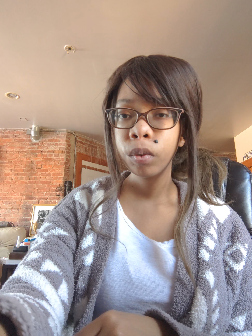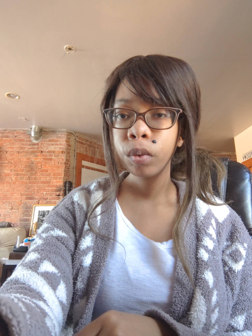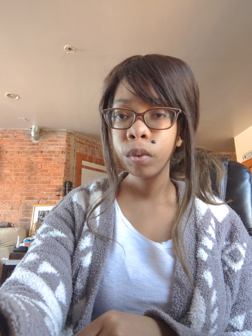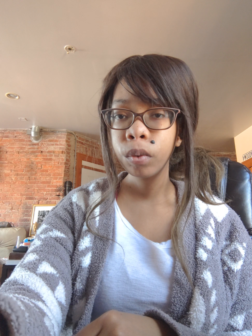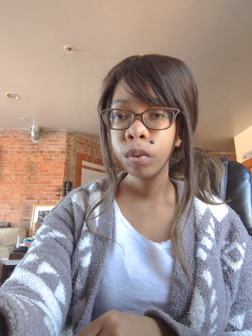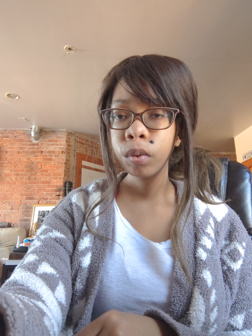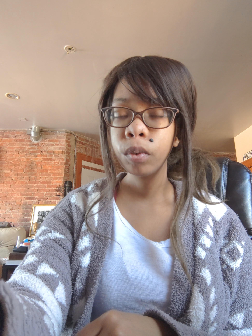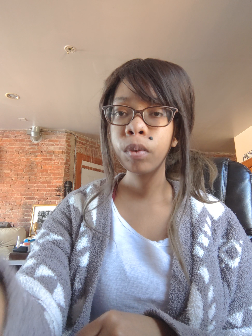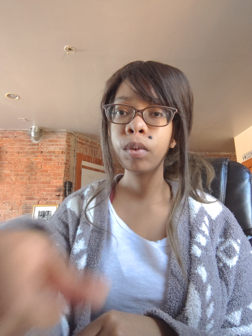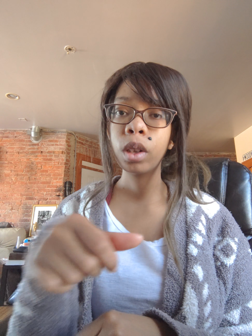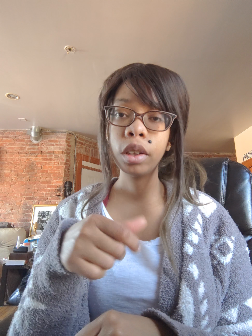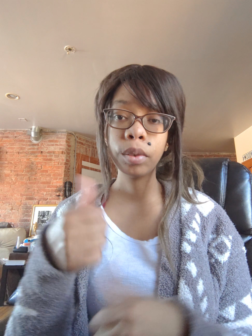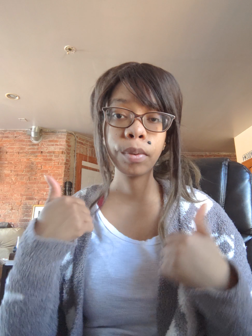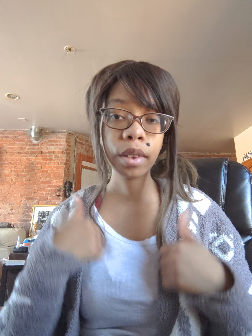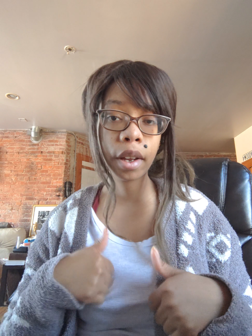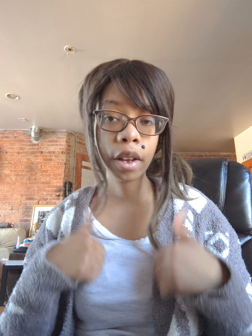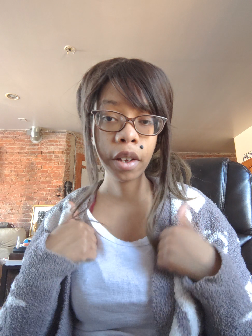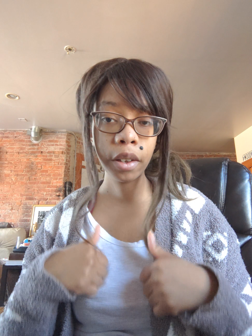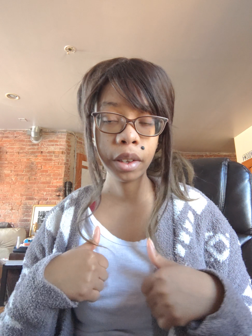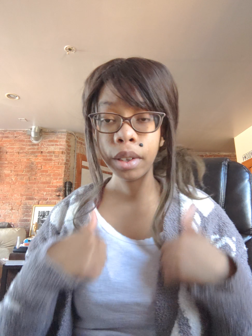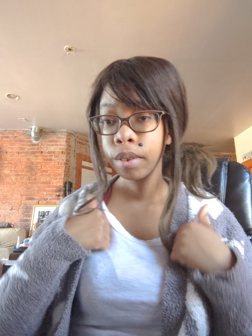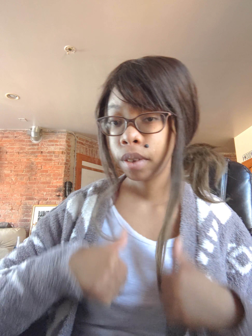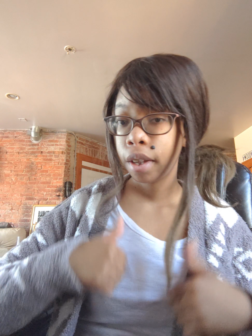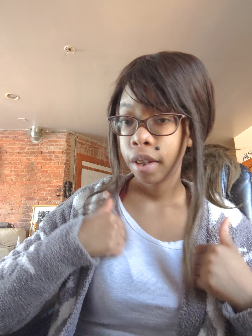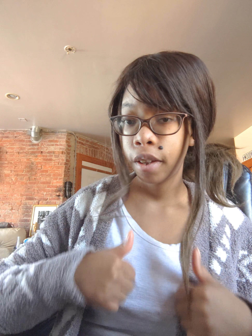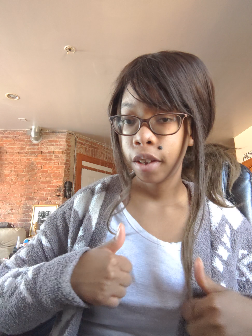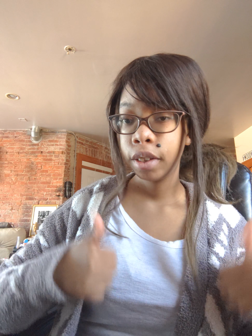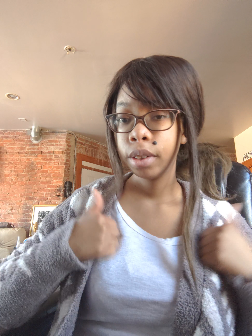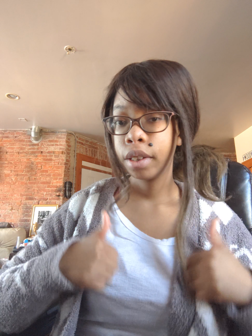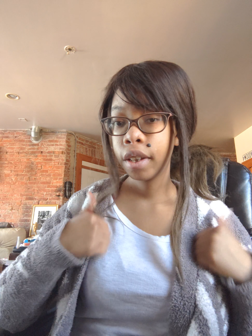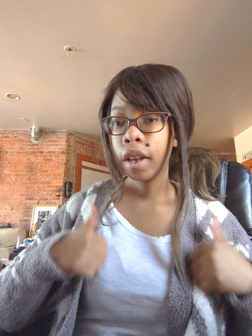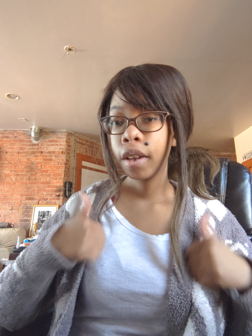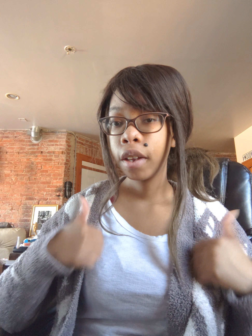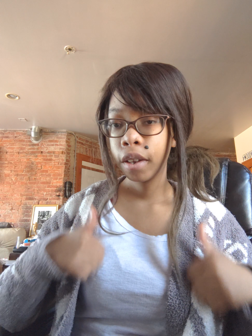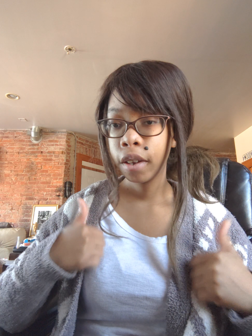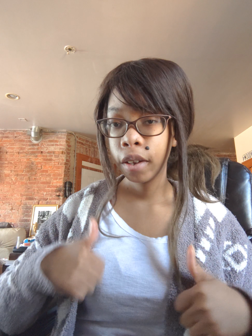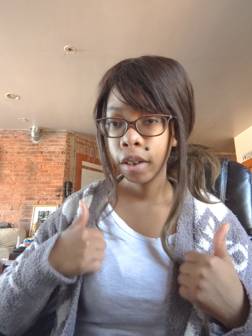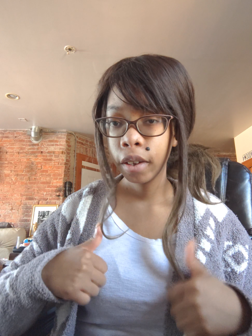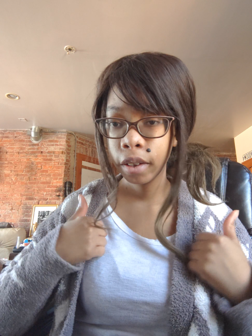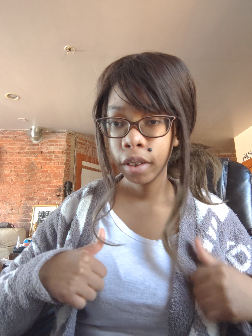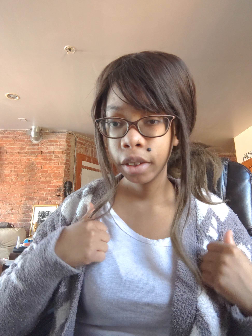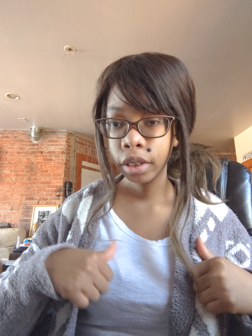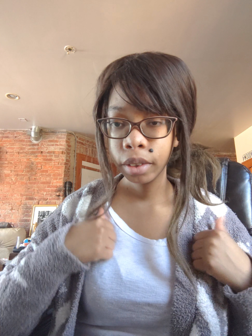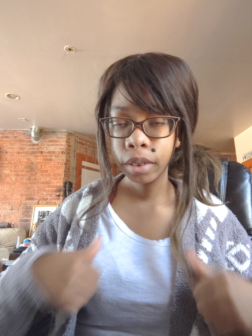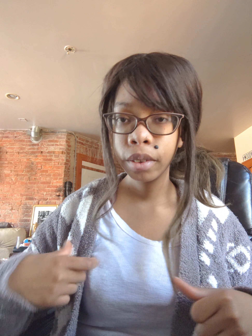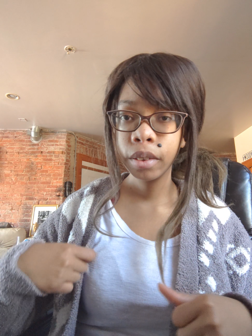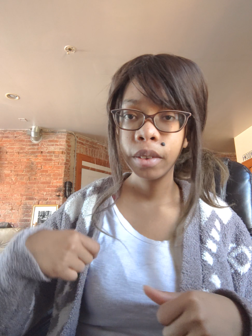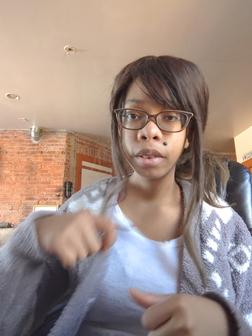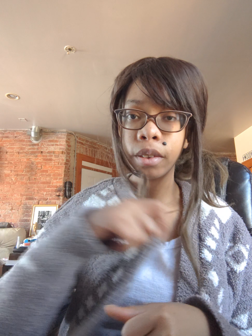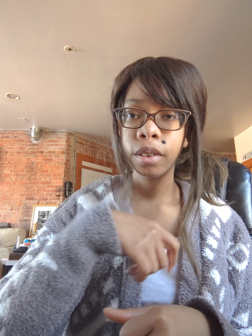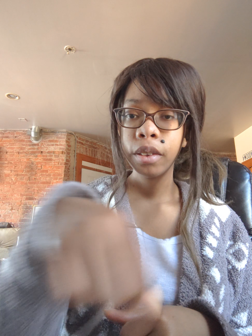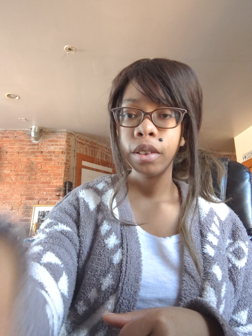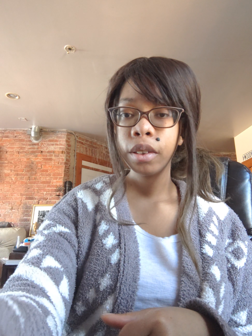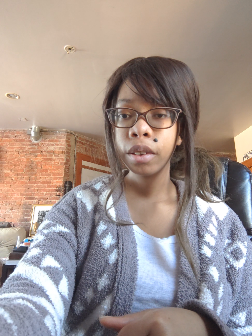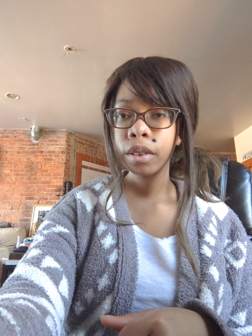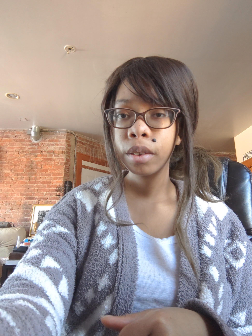bath